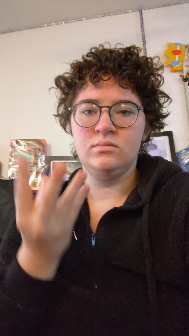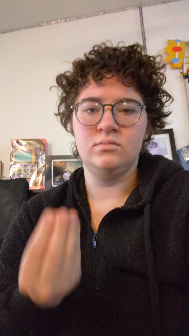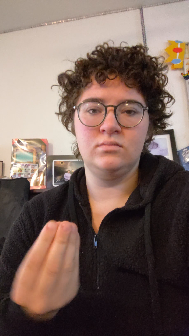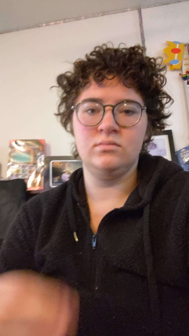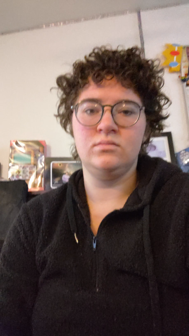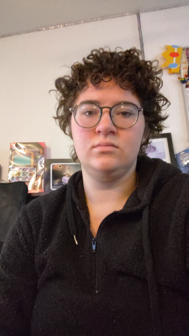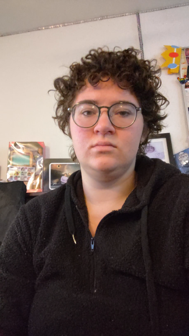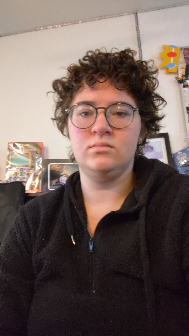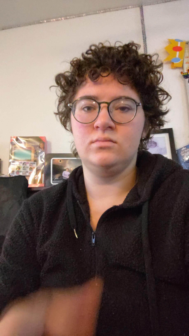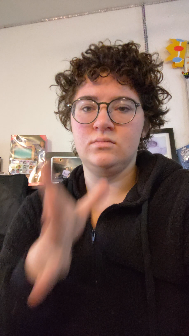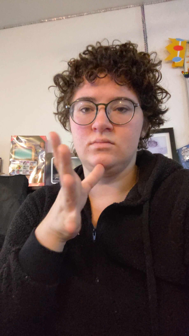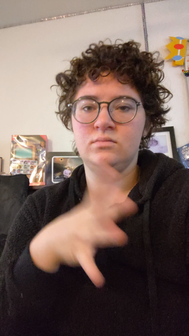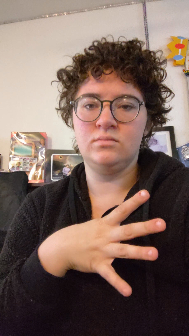lady